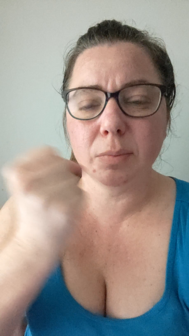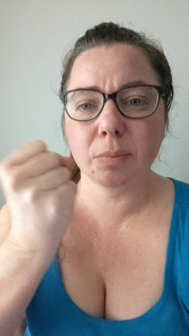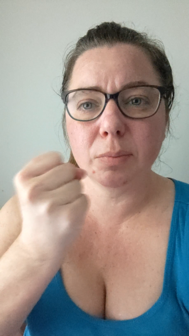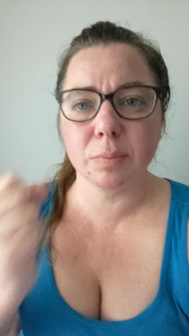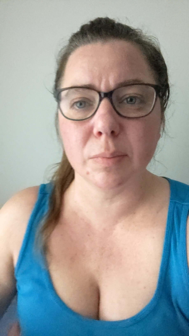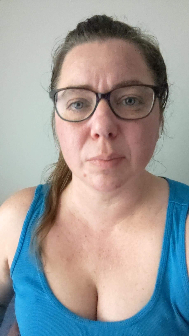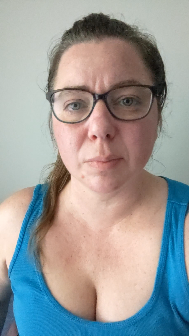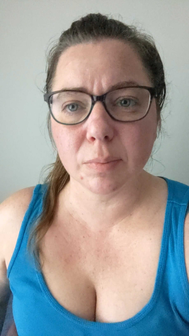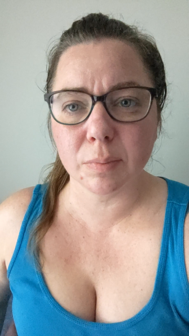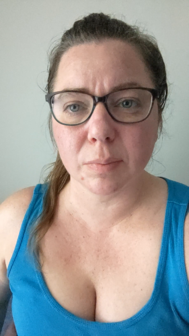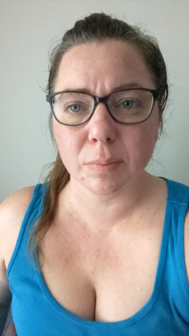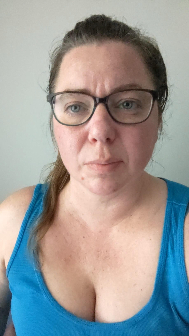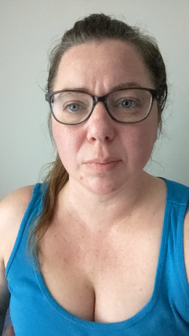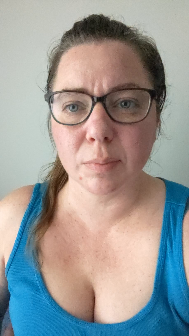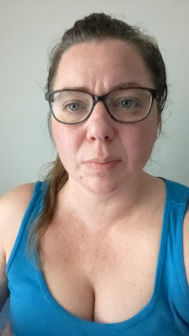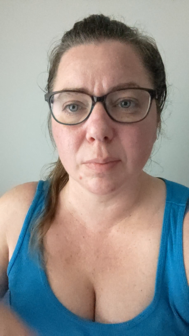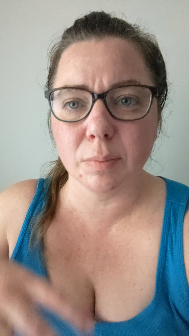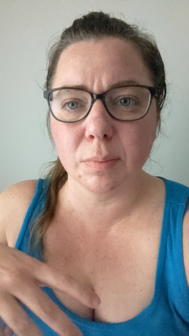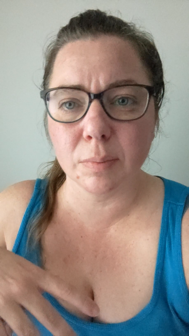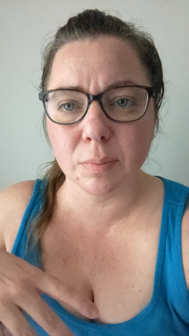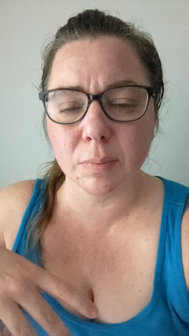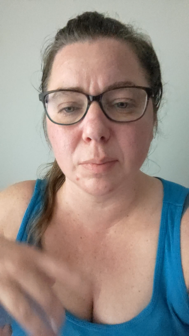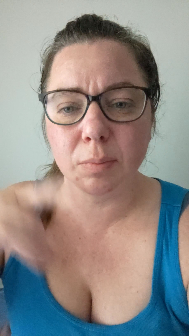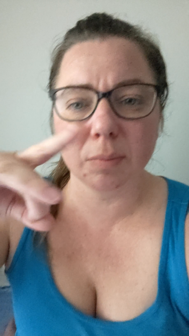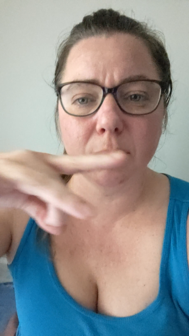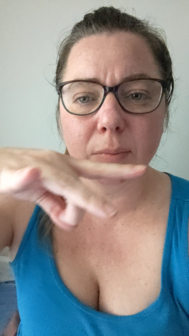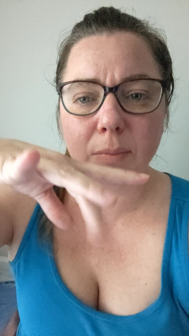pumpkin